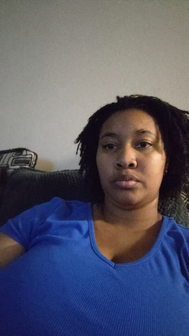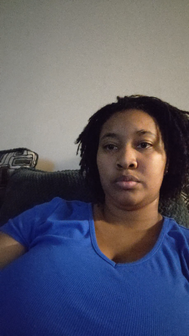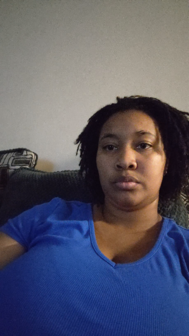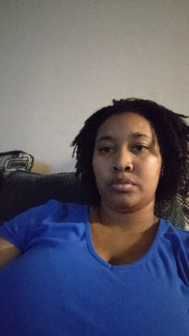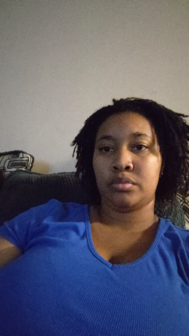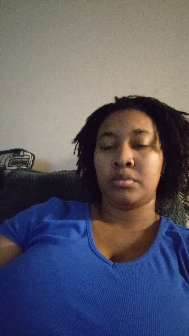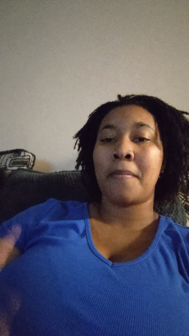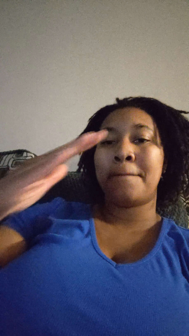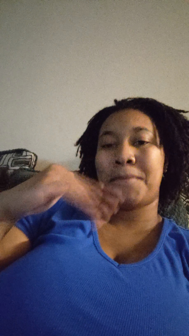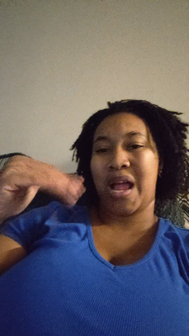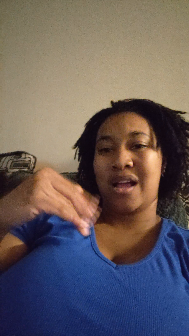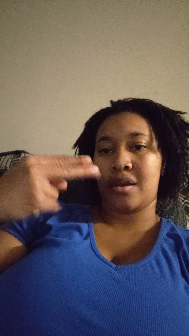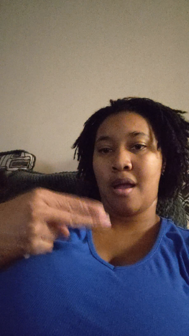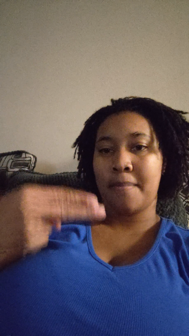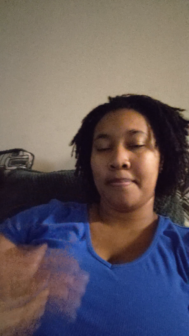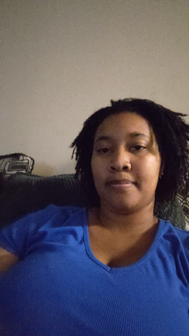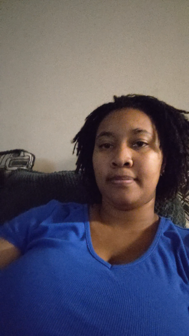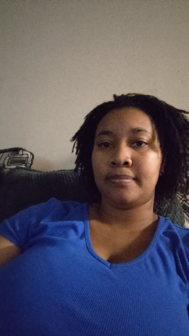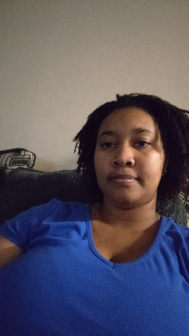pet's name